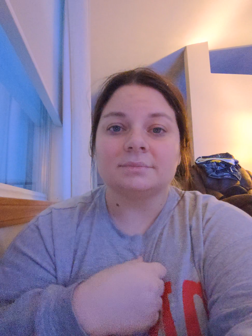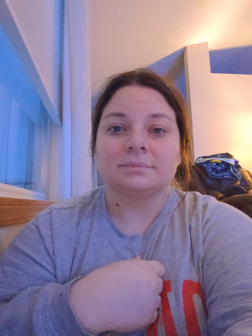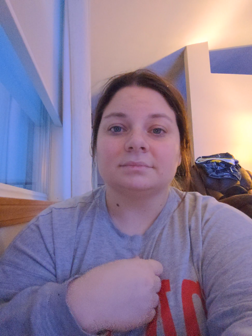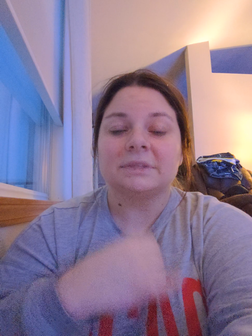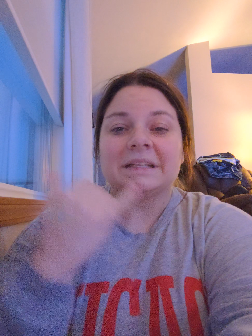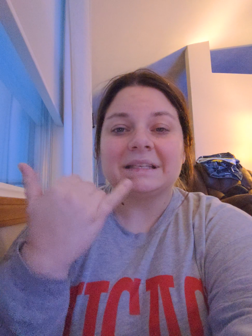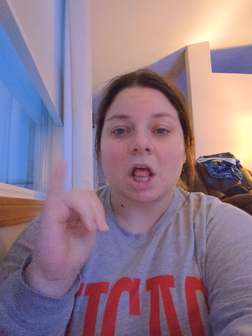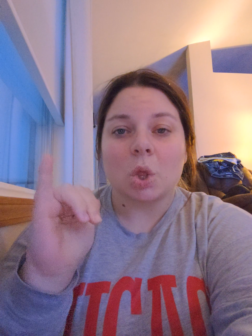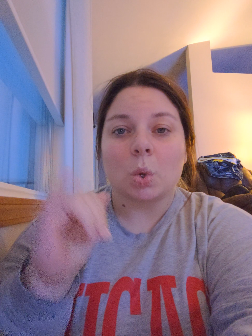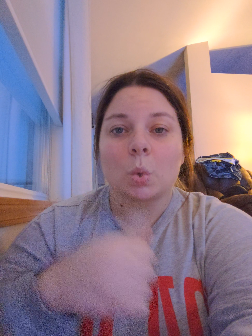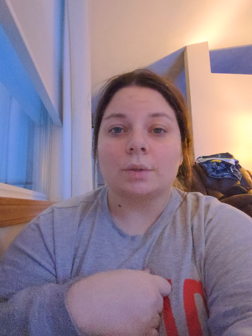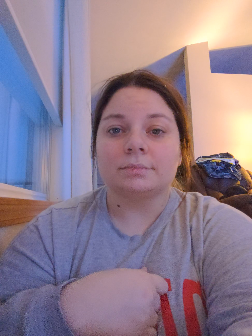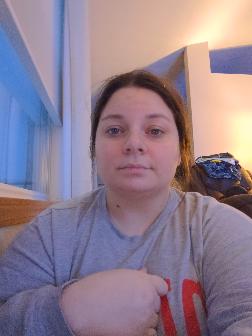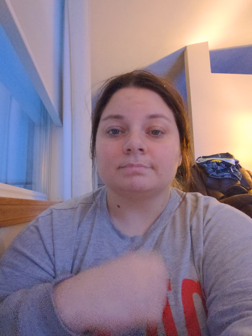yellow